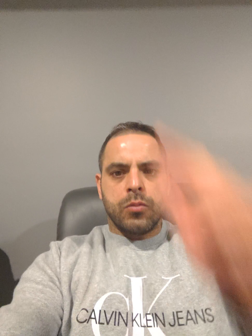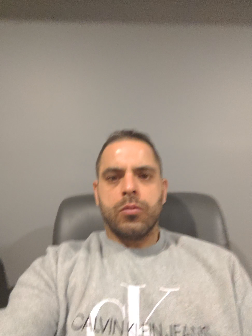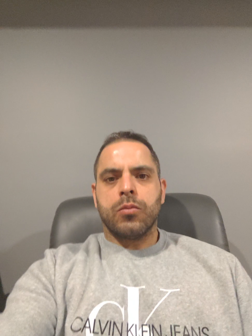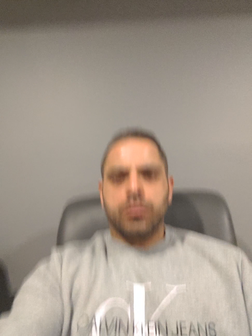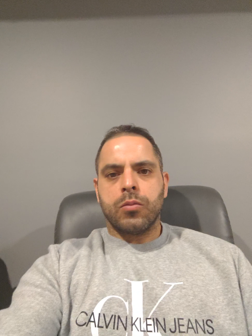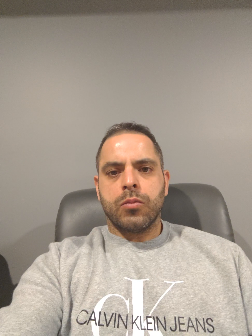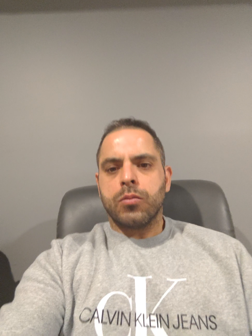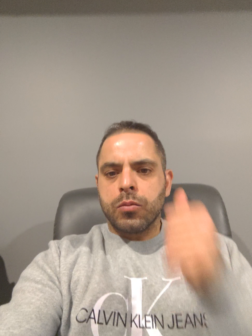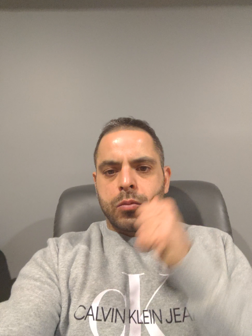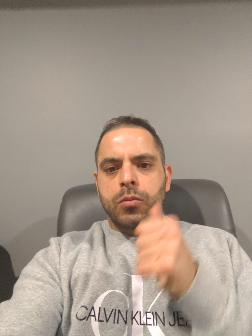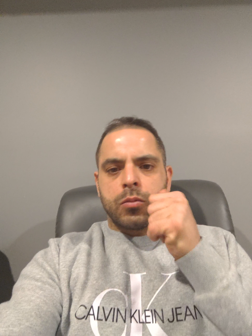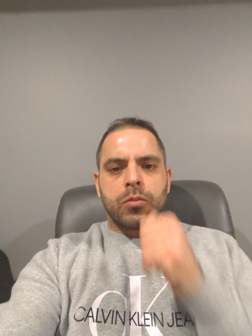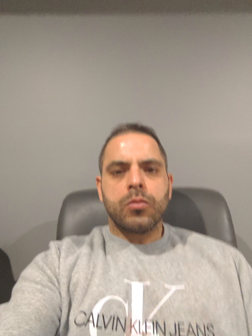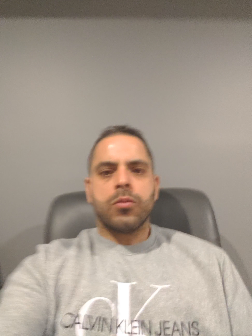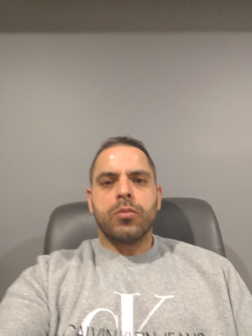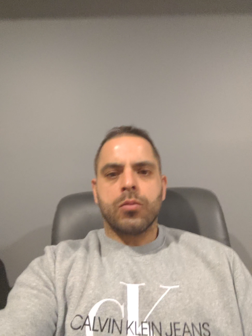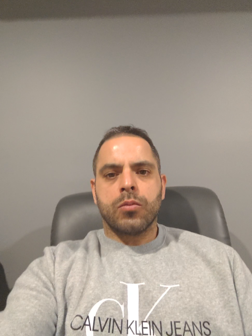girl